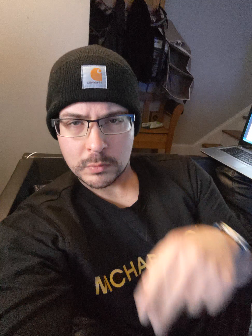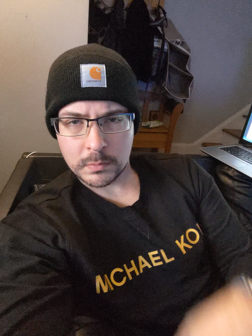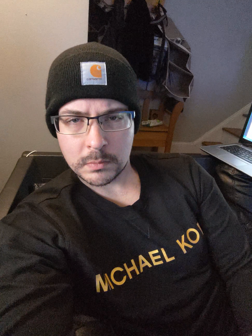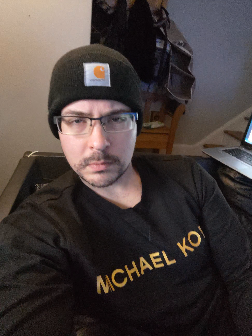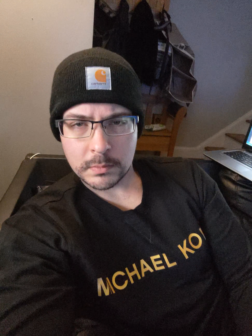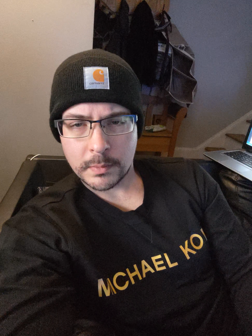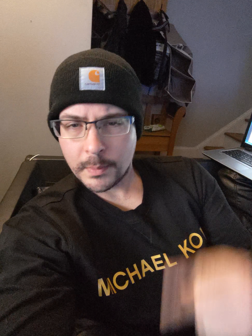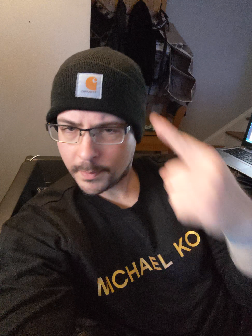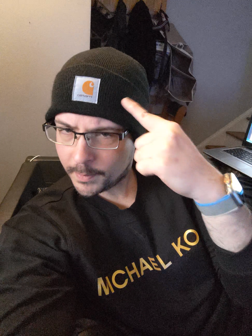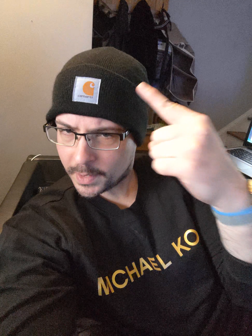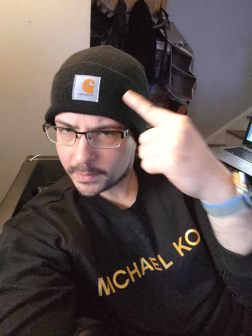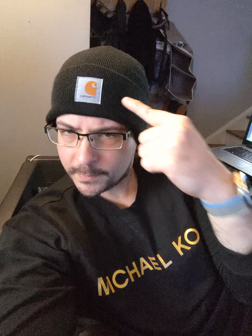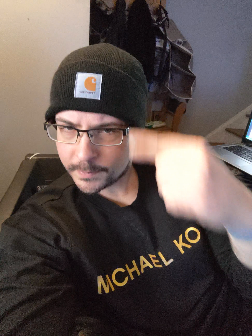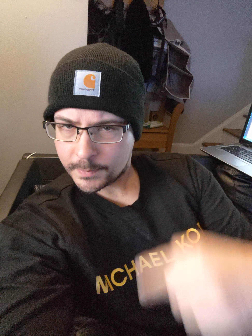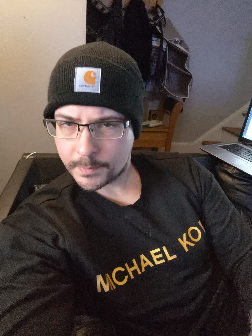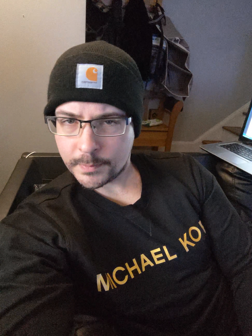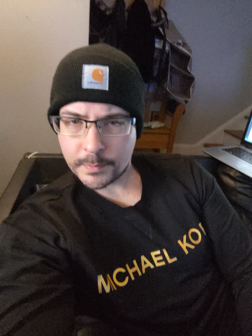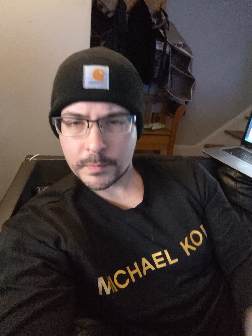penny